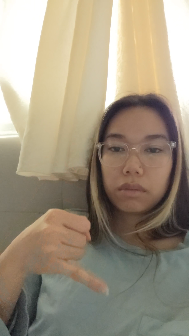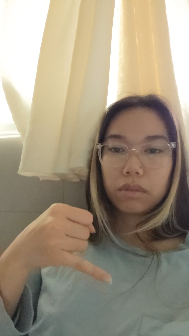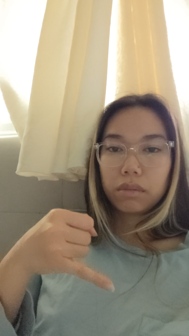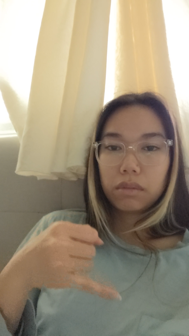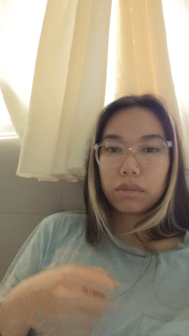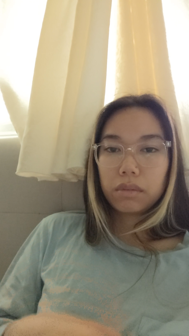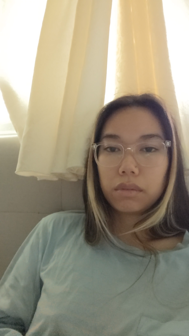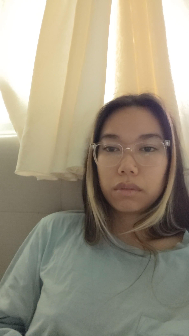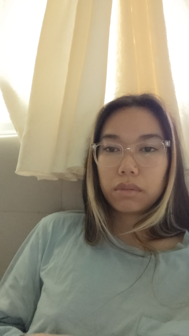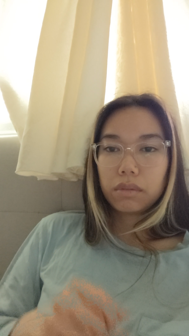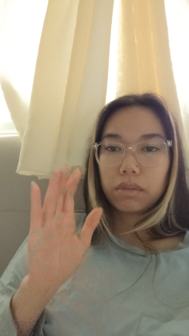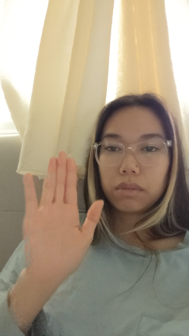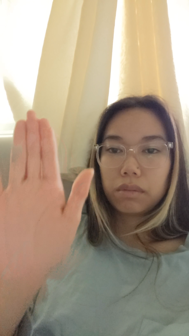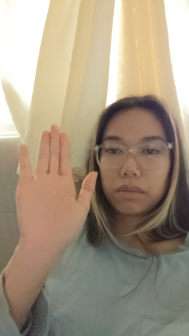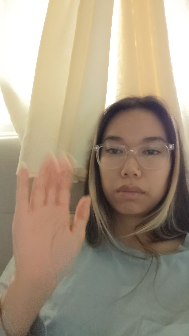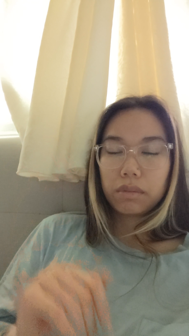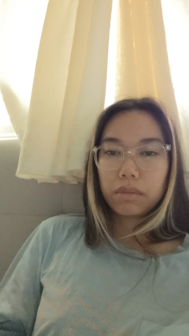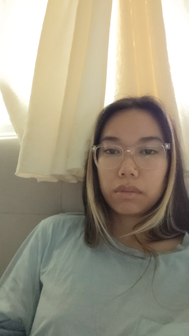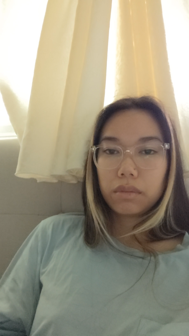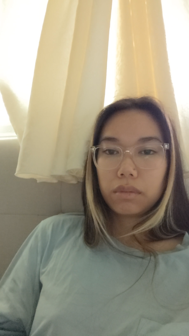push